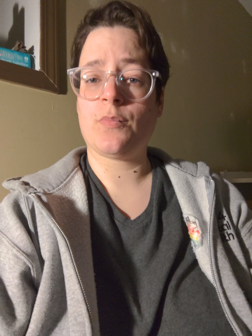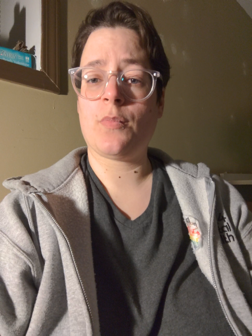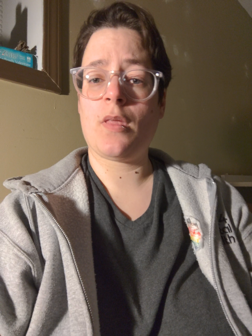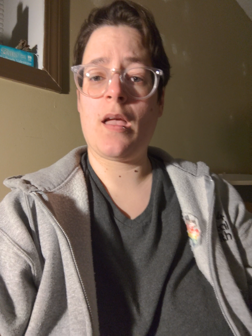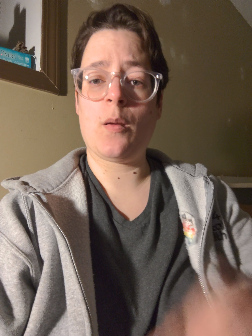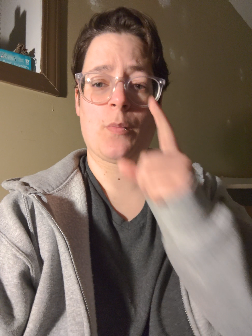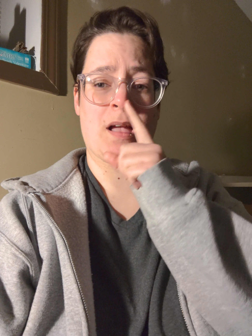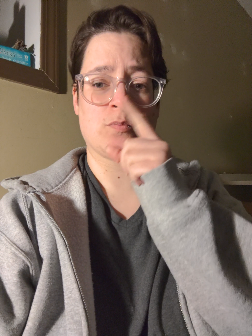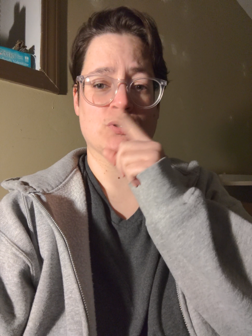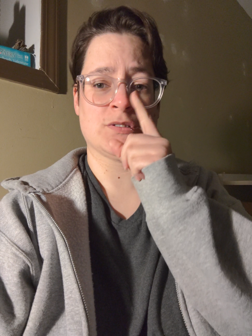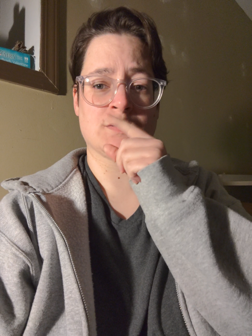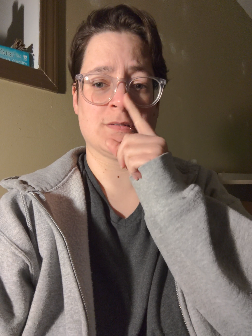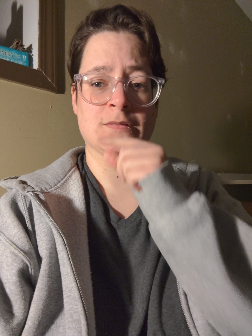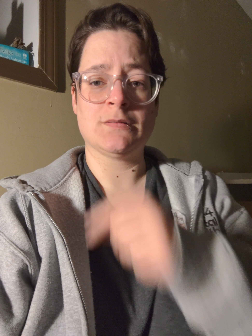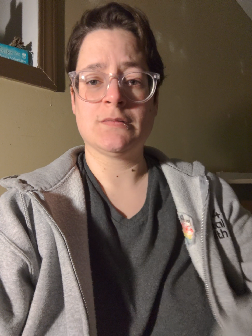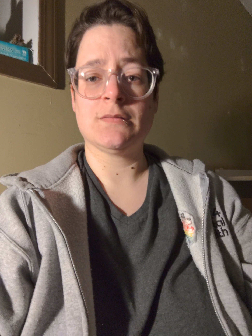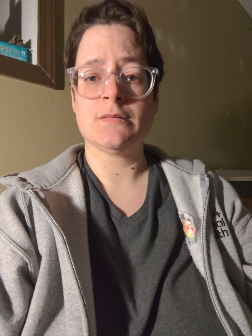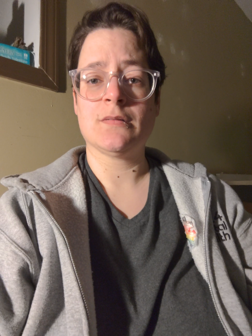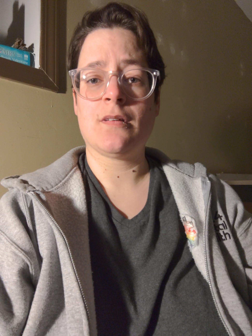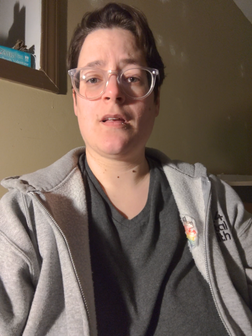mouse